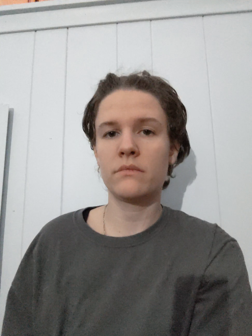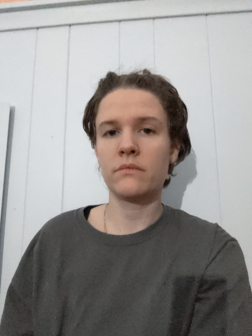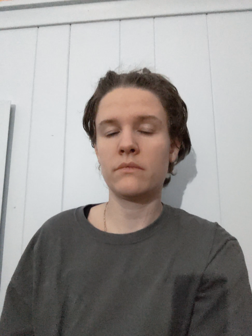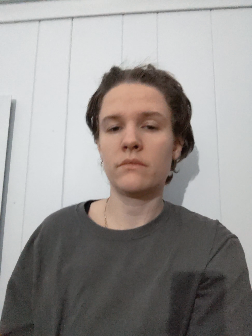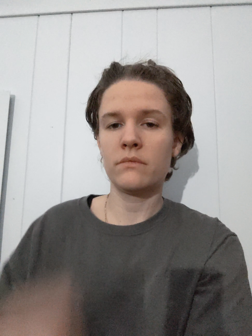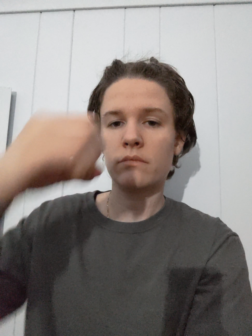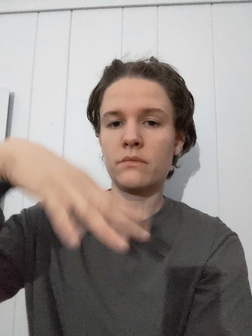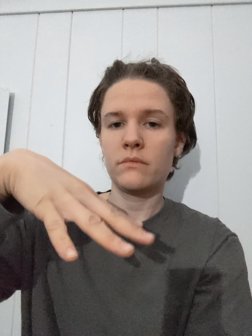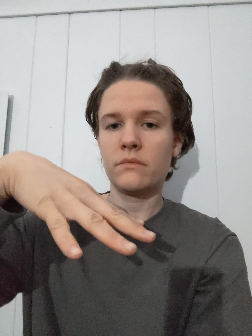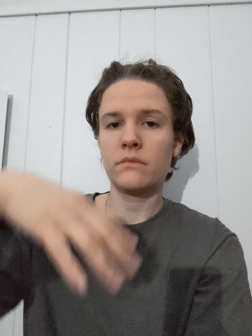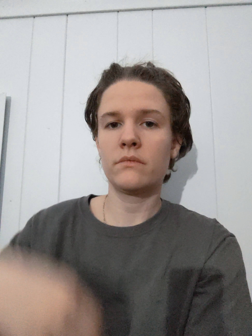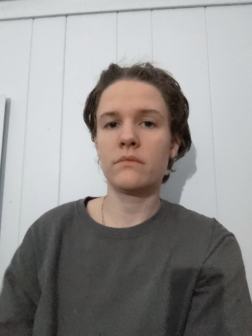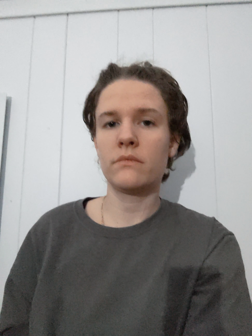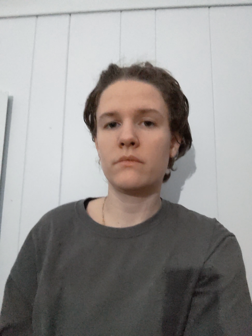drop